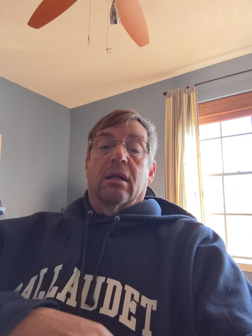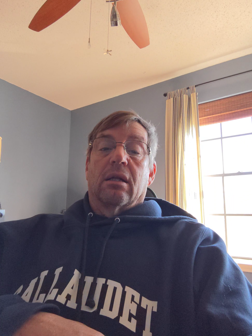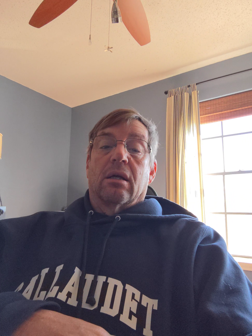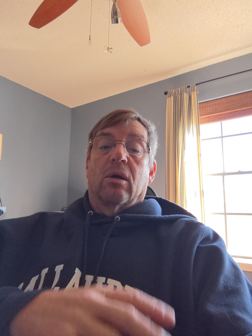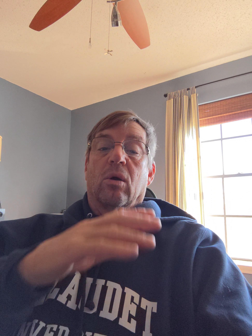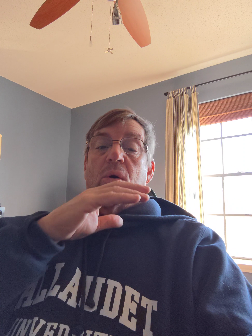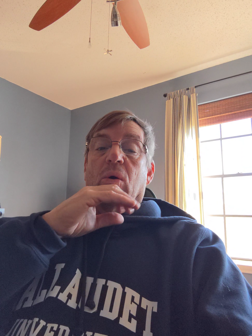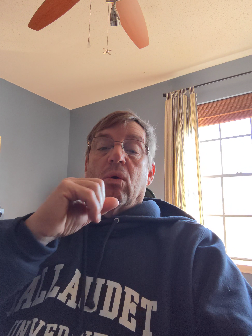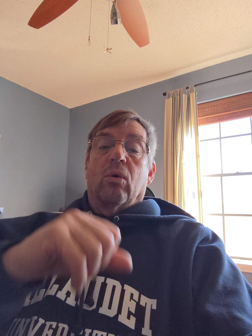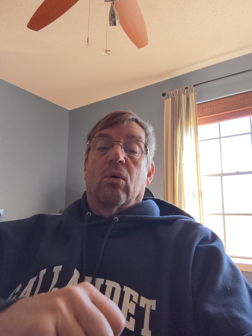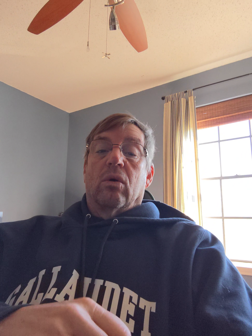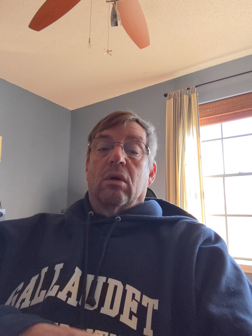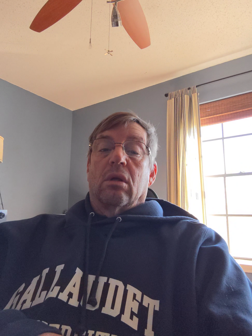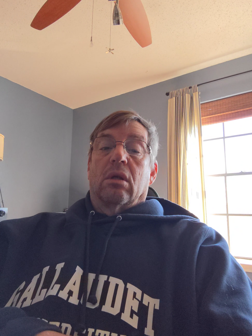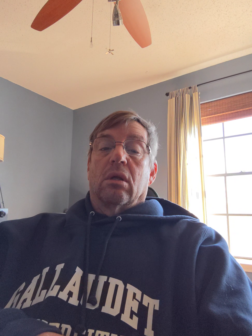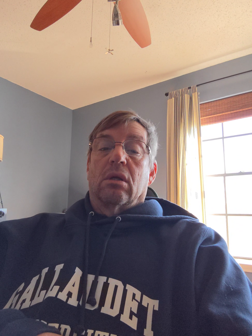old